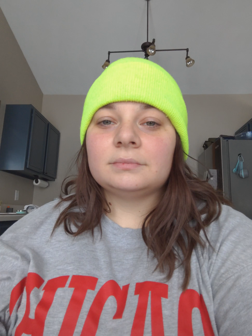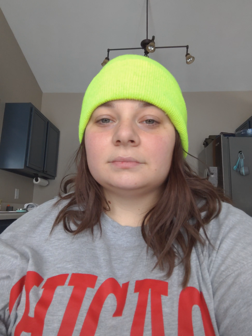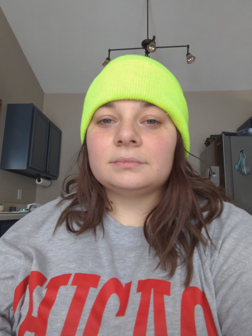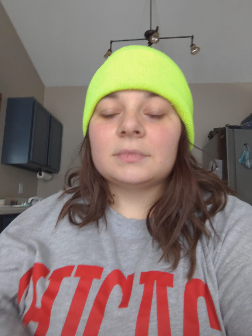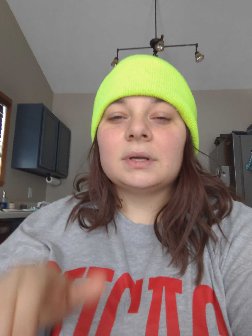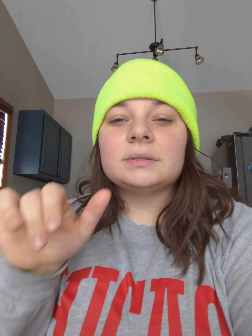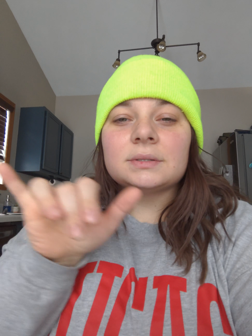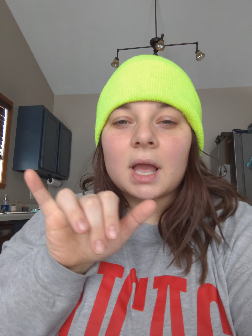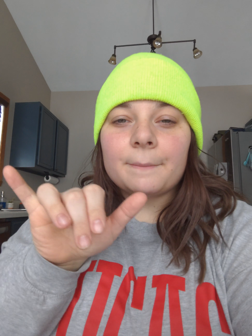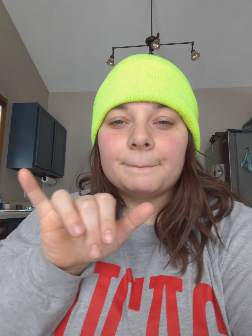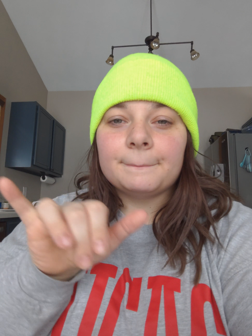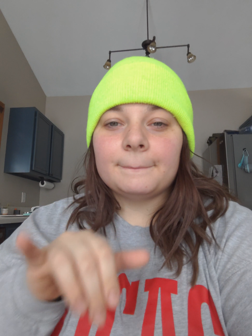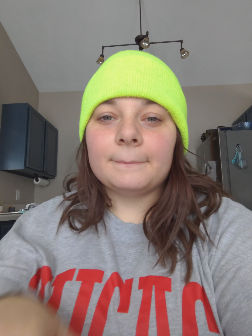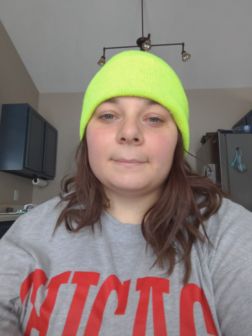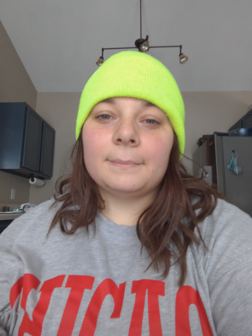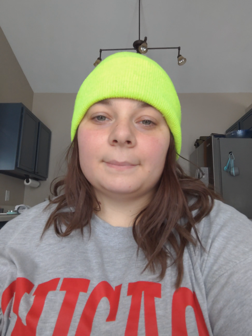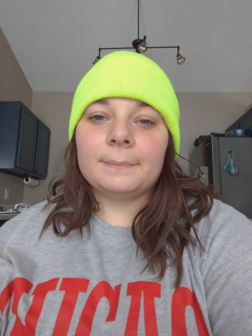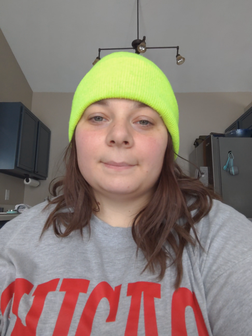same